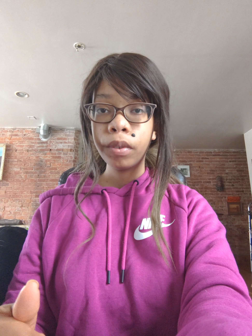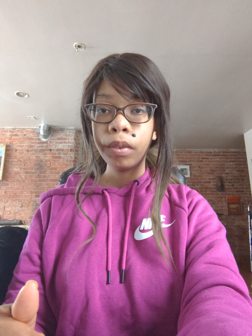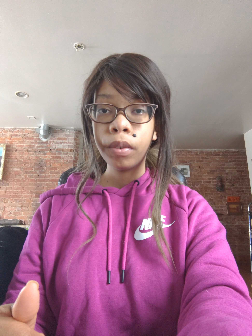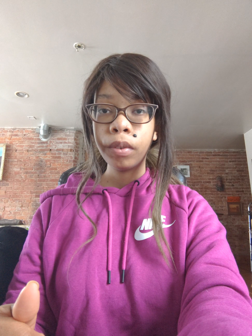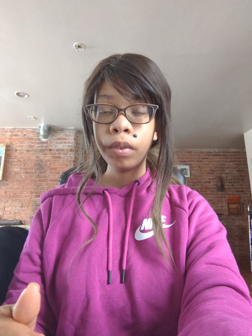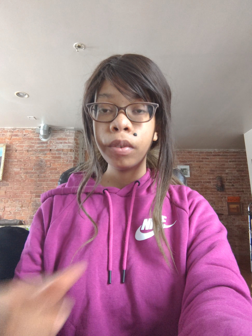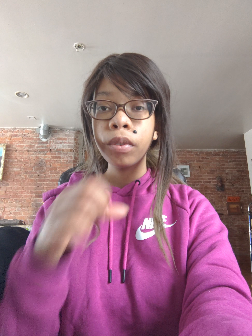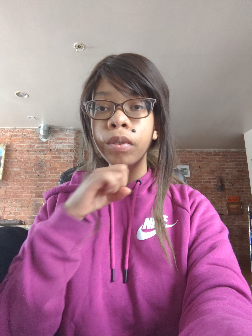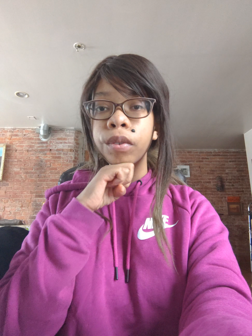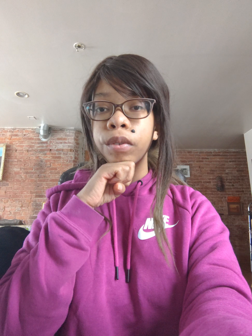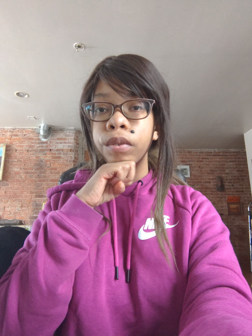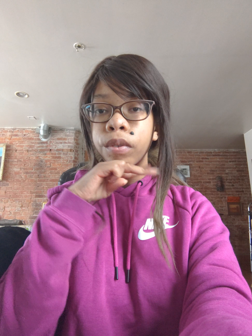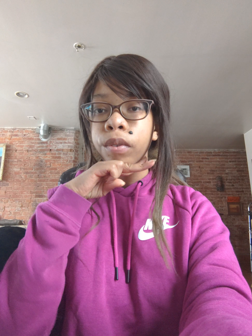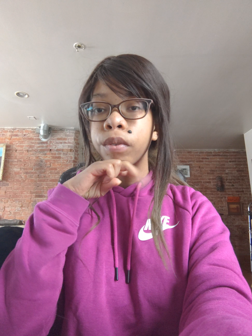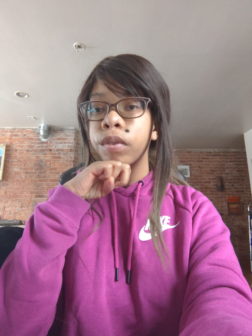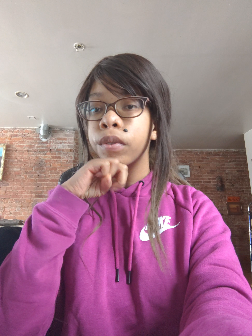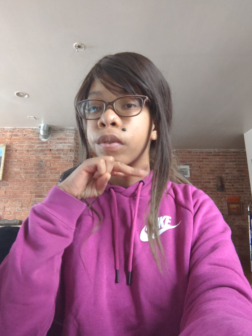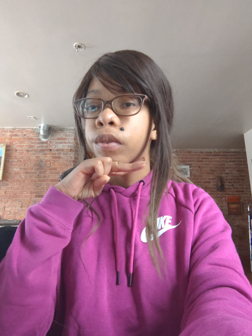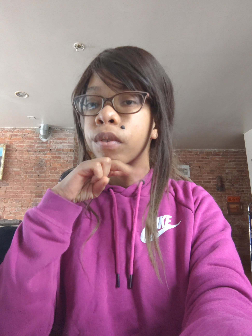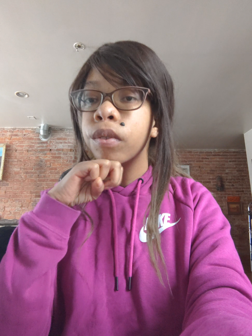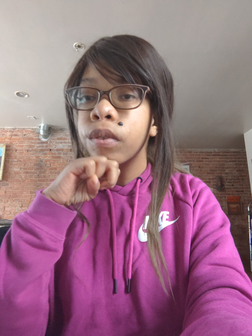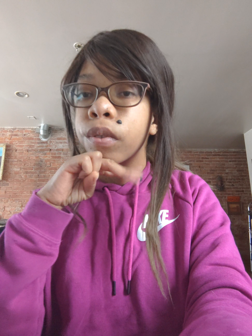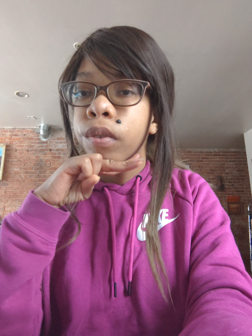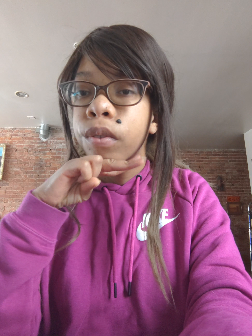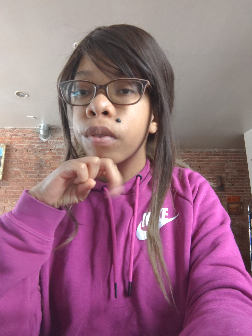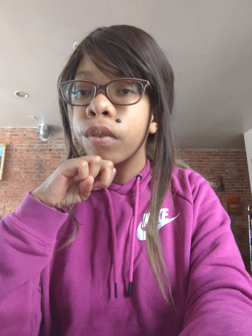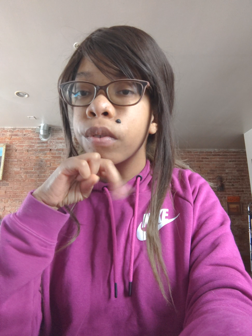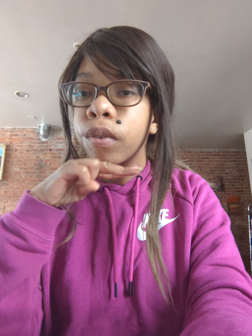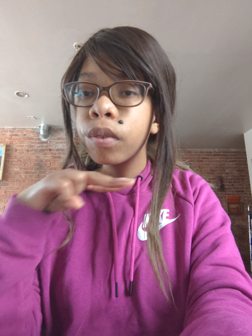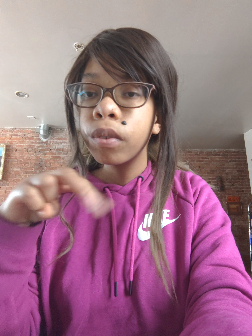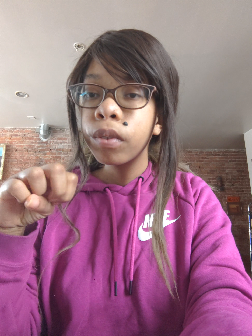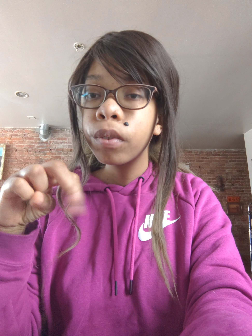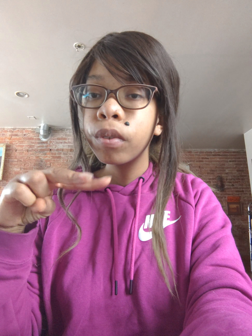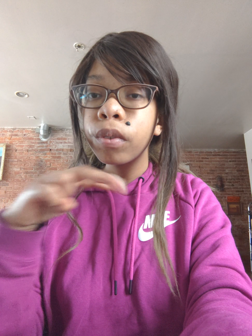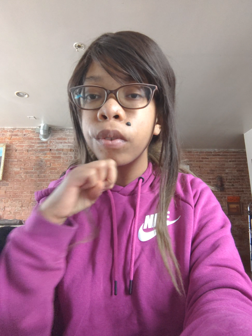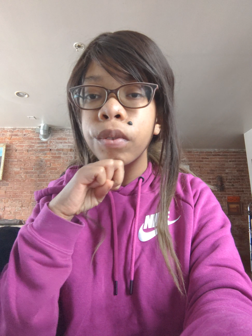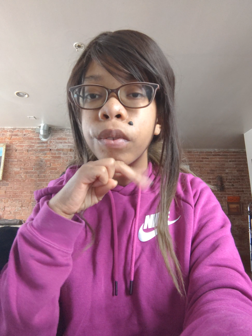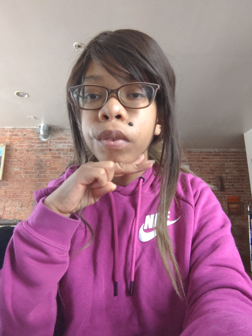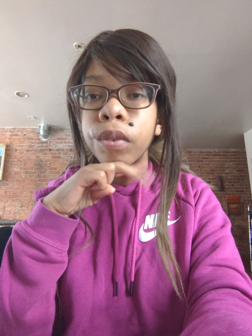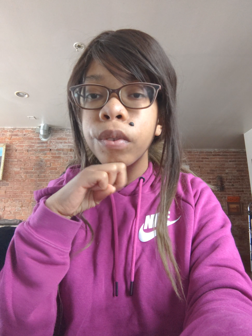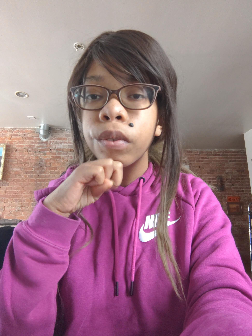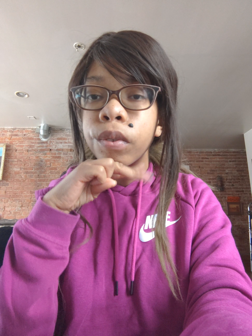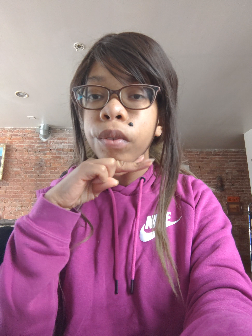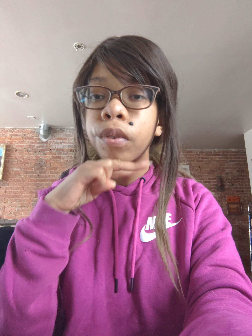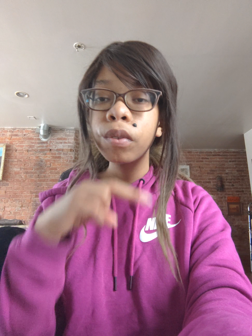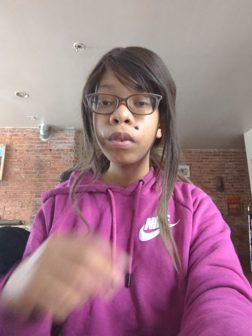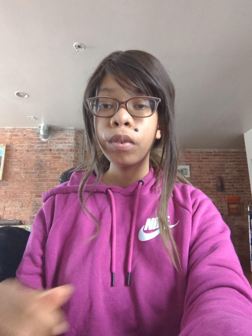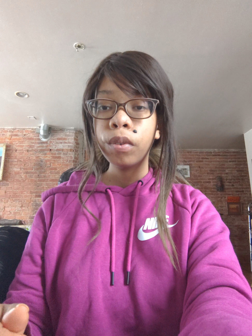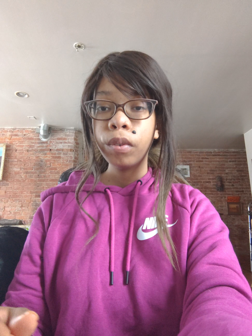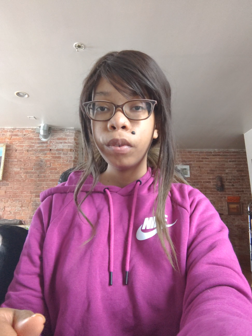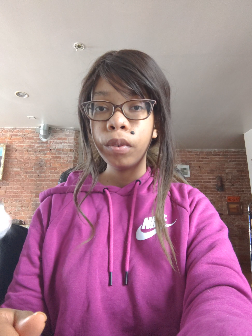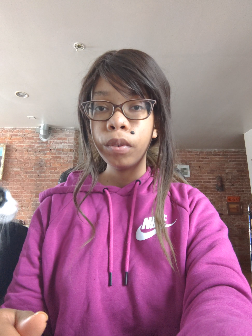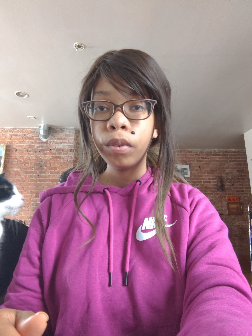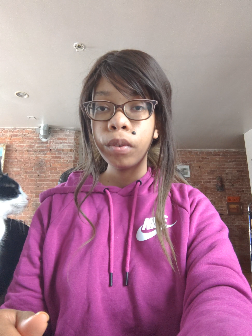frog